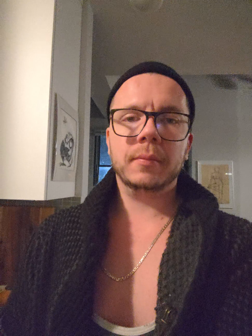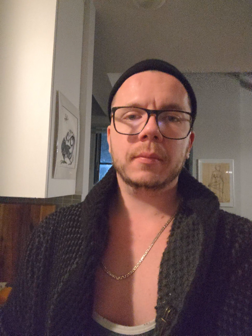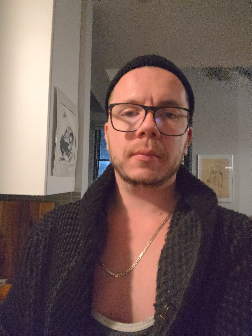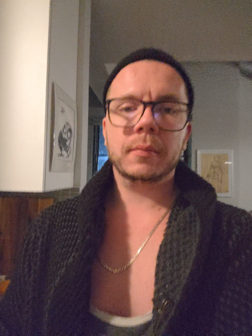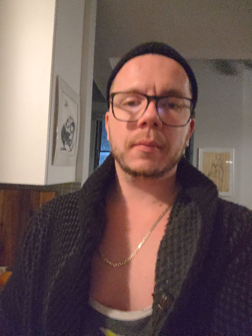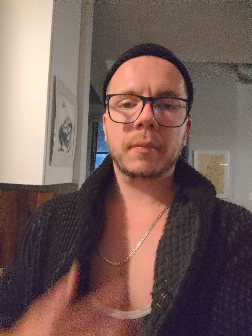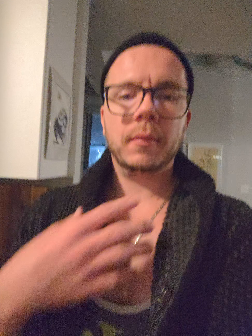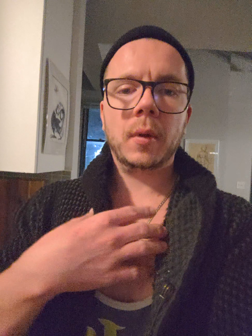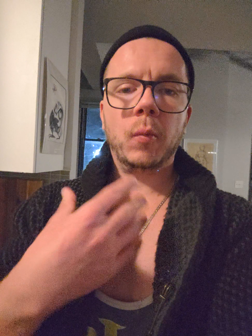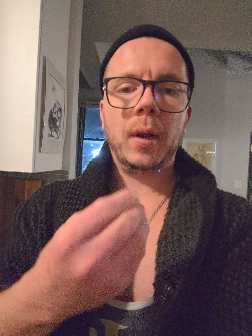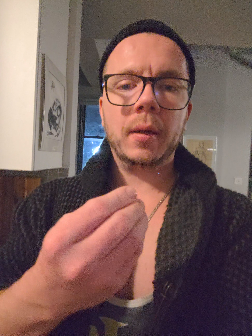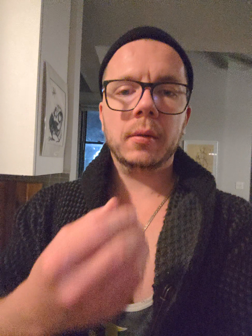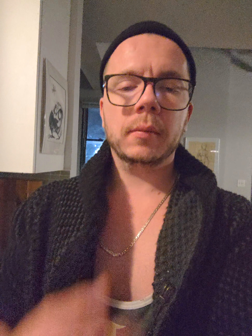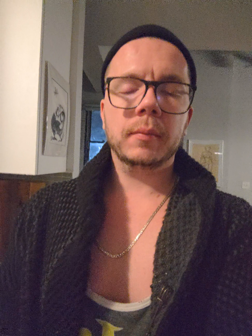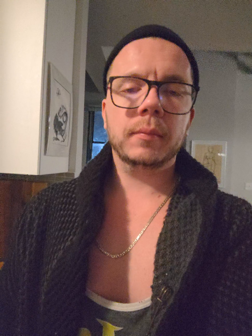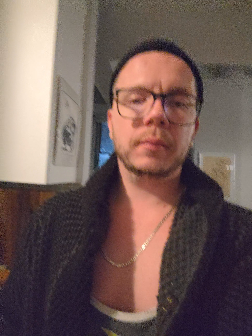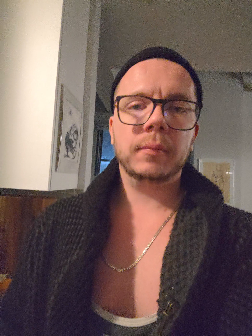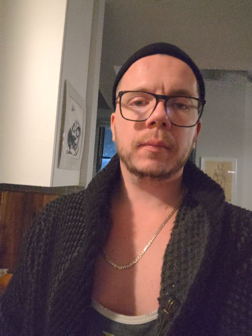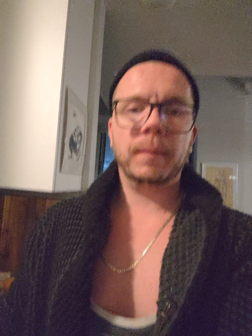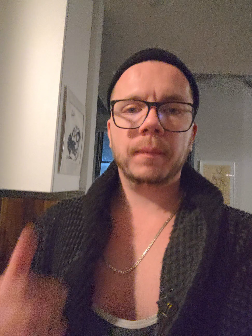white